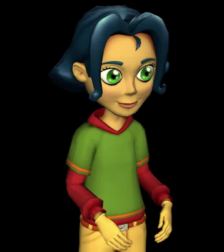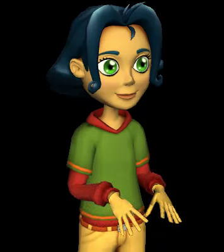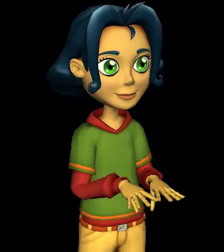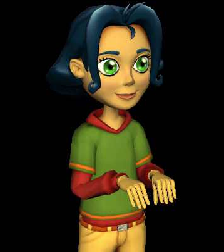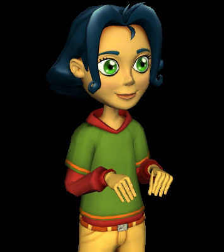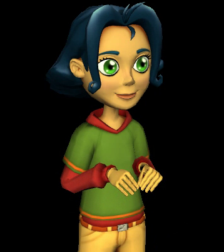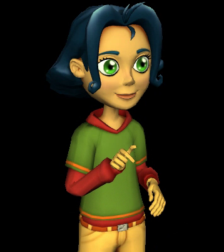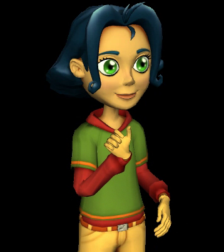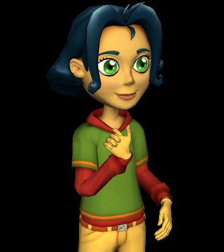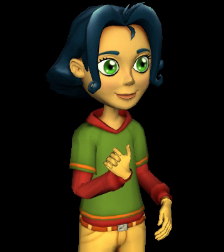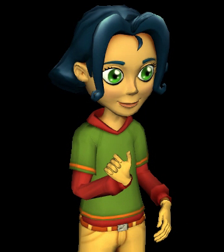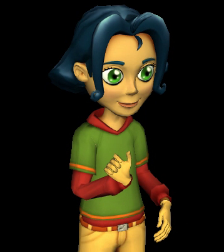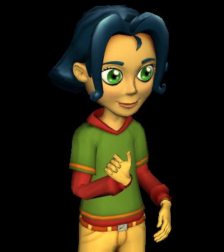فرد من العائلة